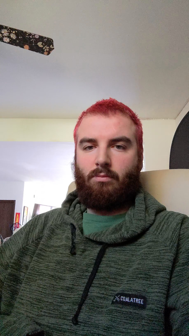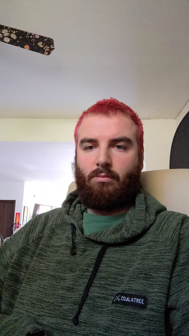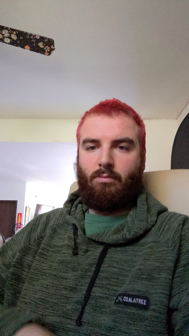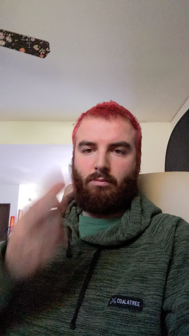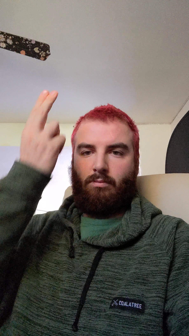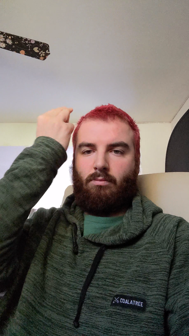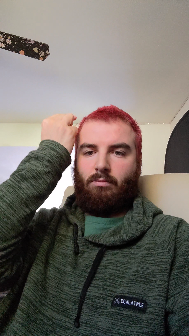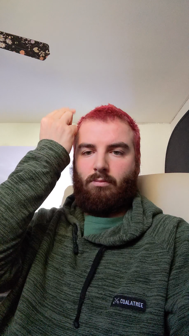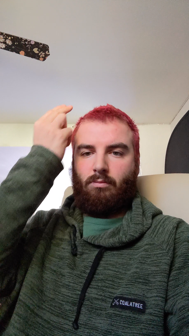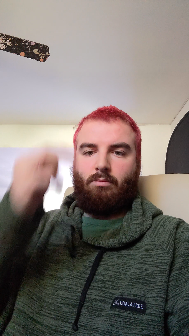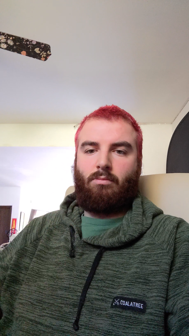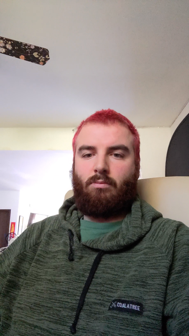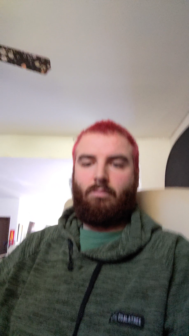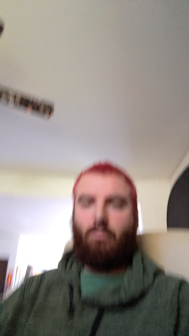bunny